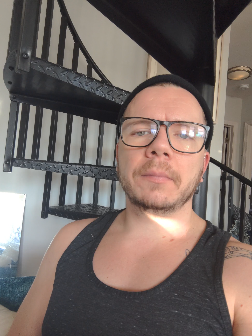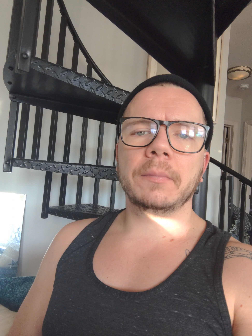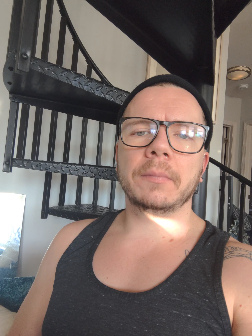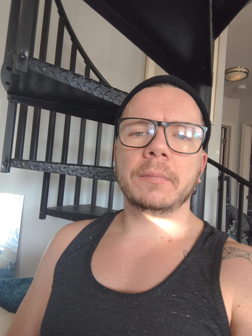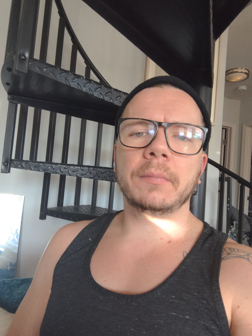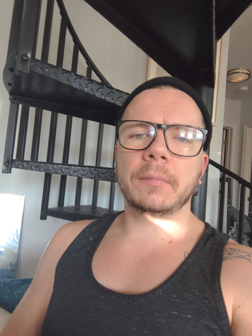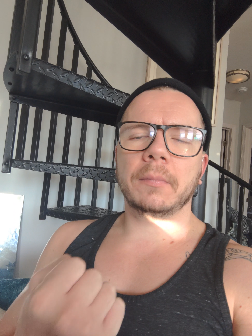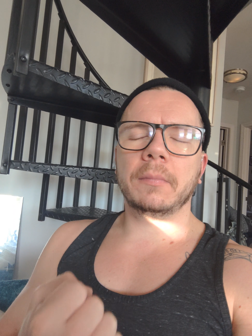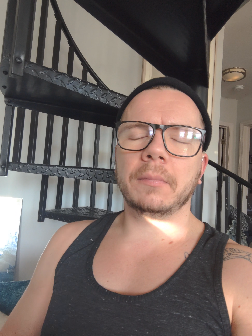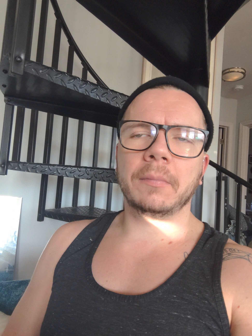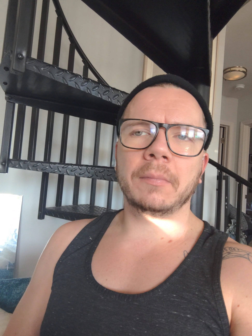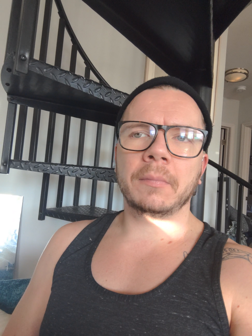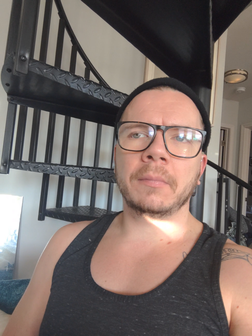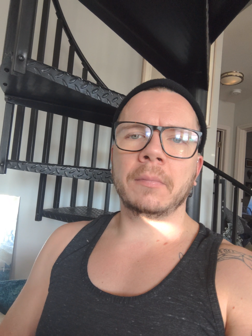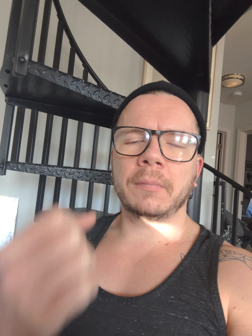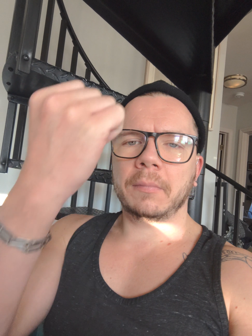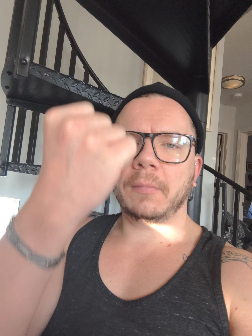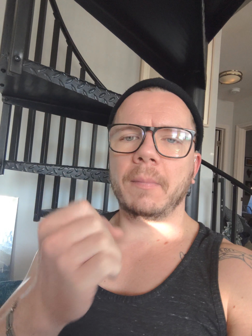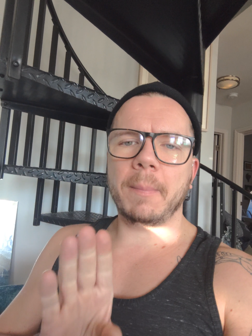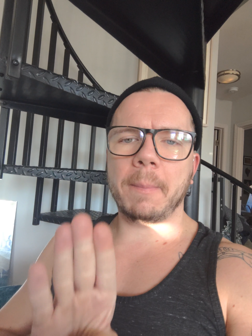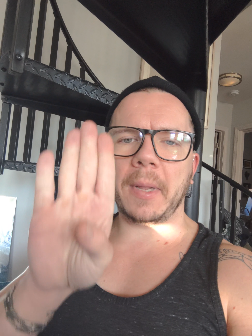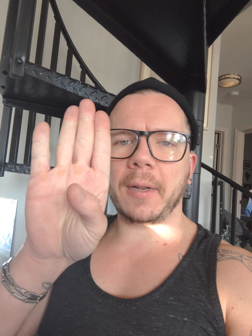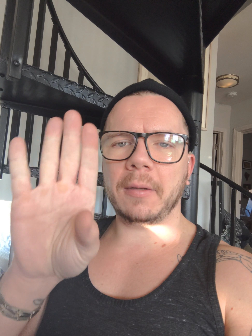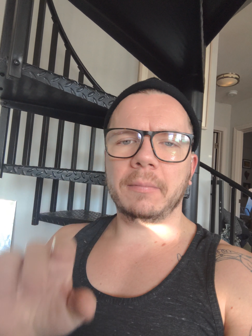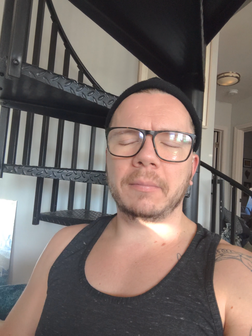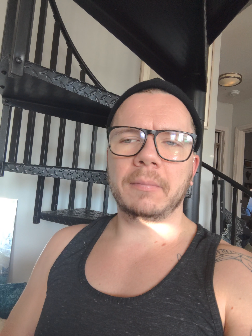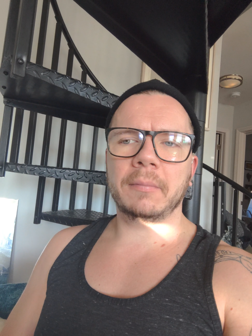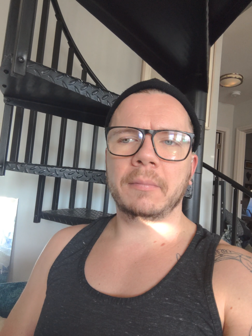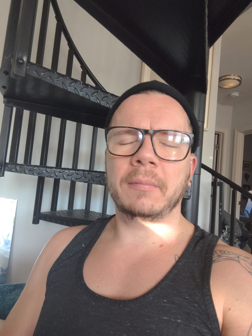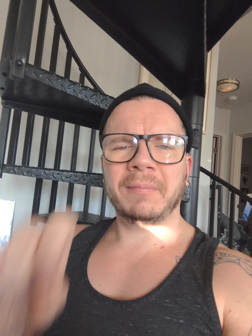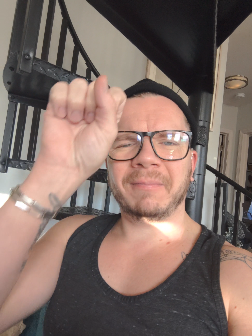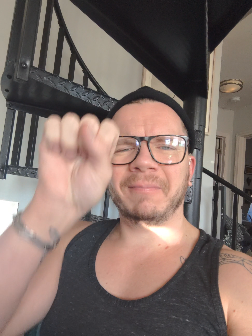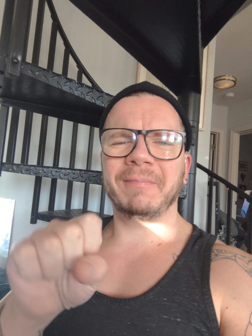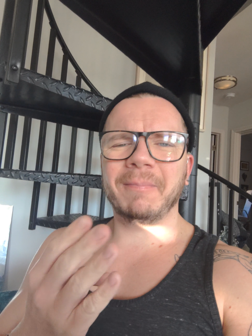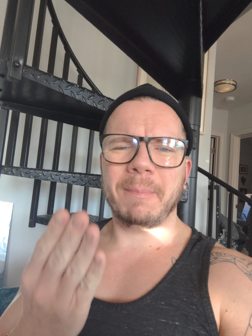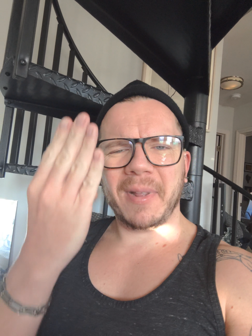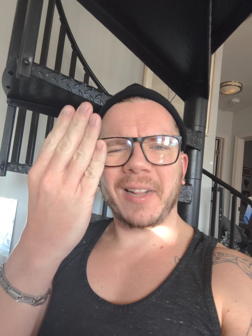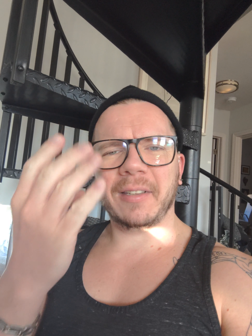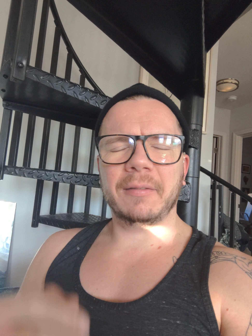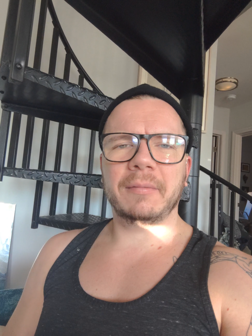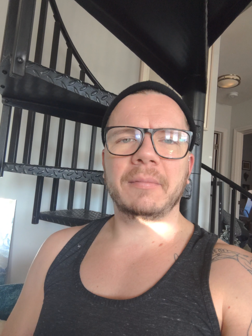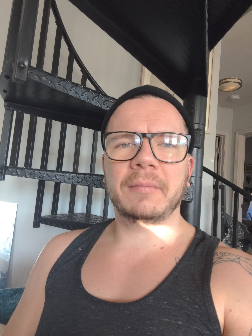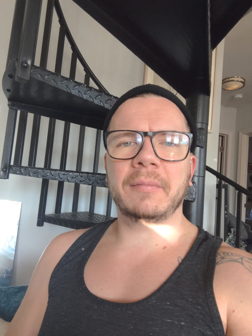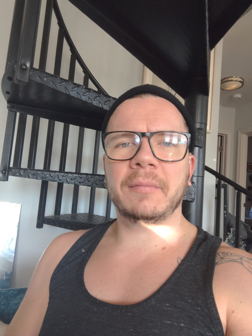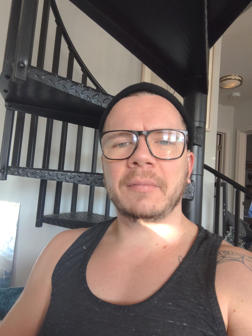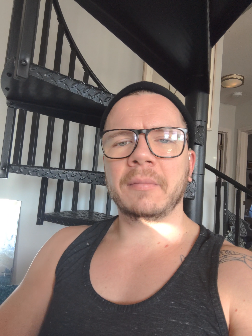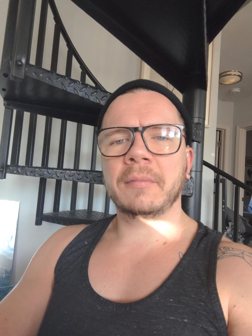mitten